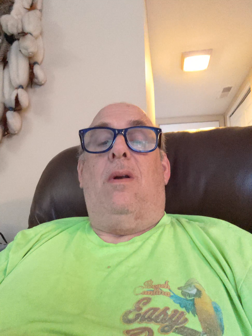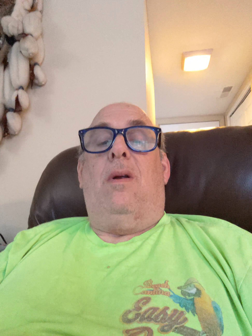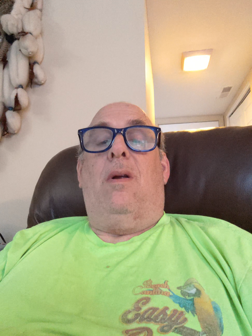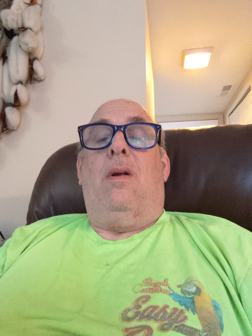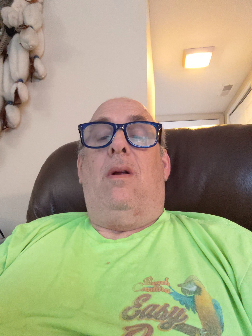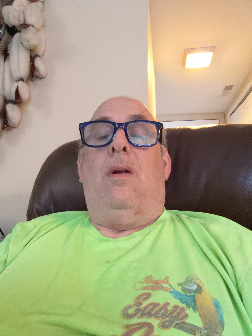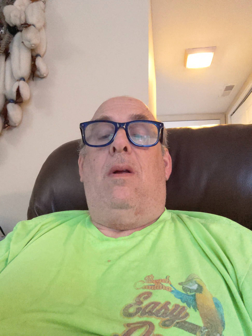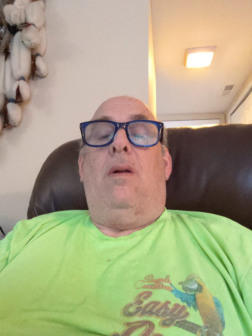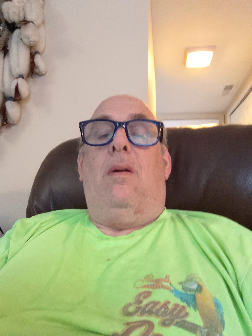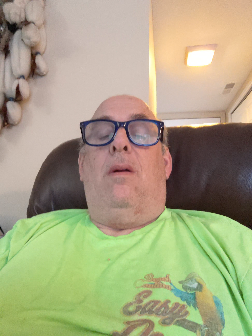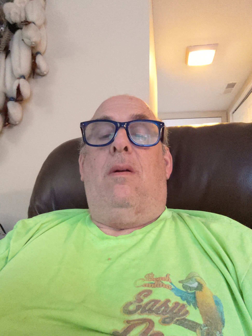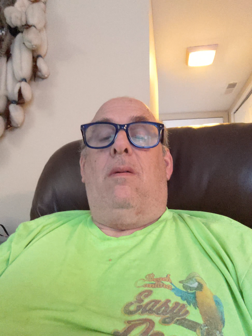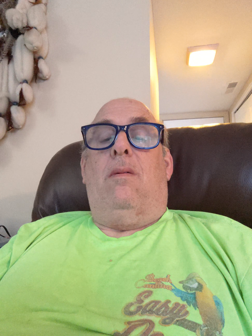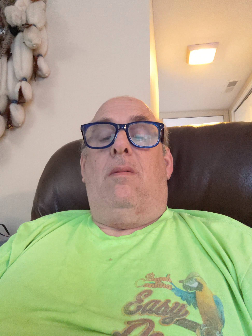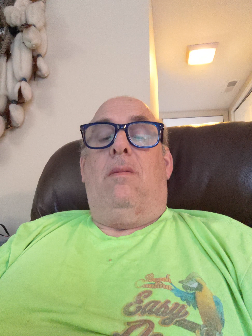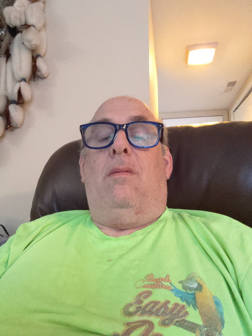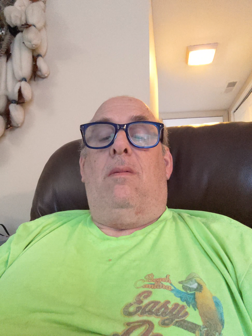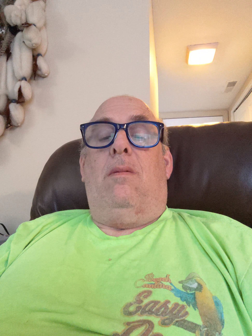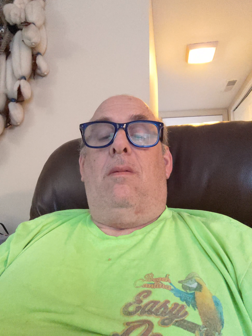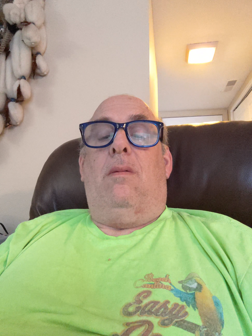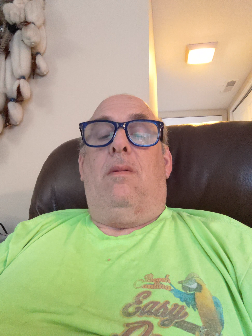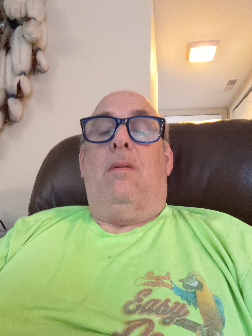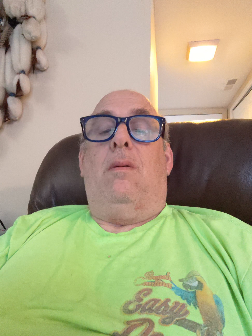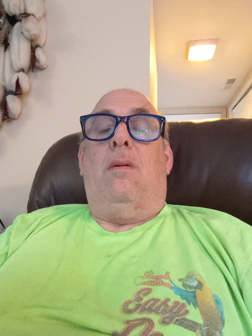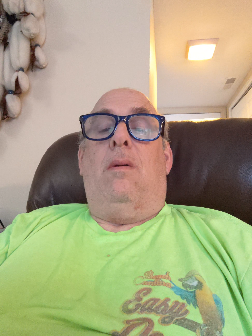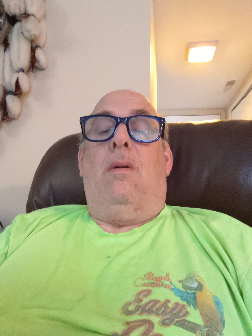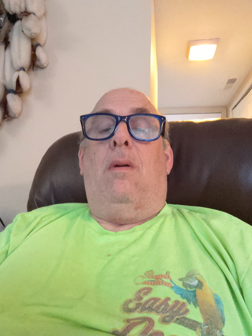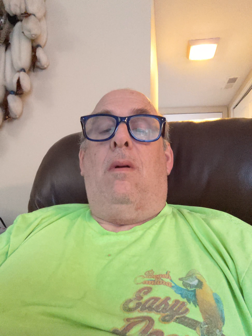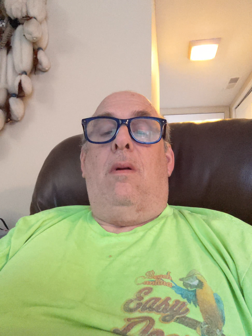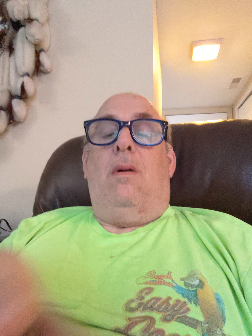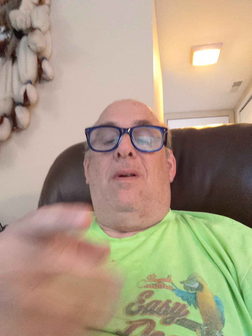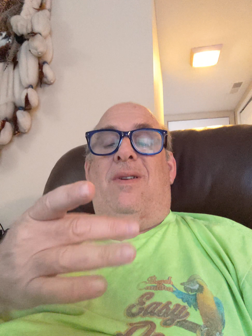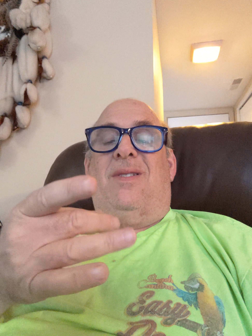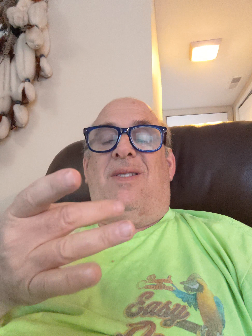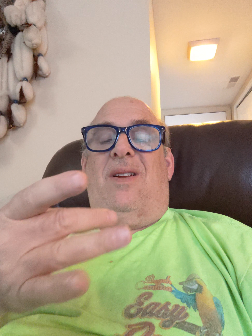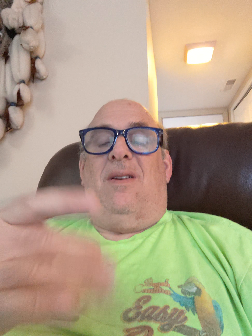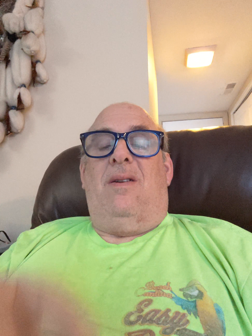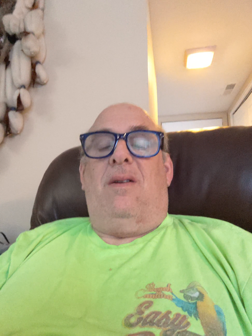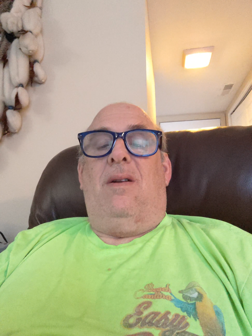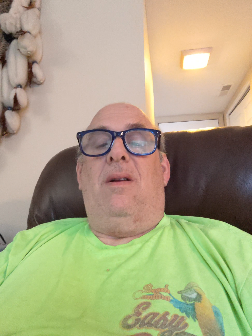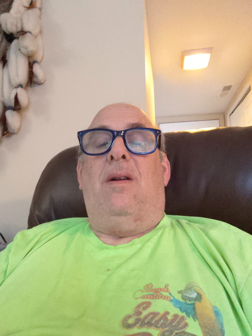sticky